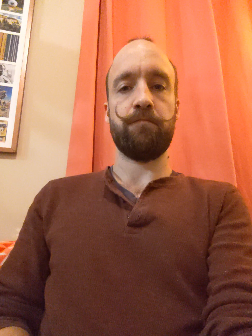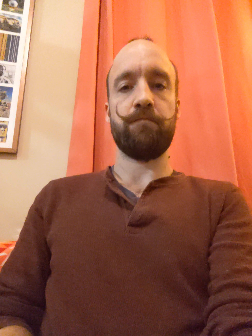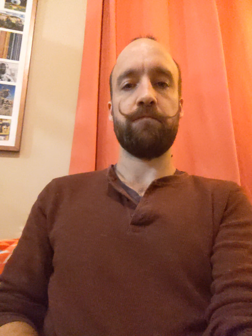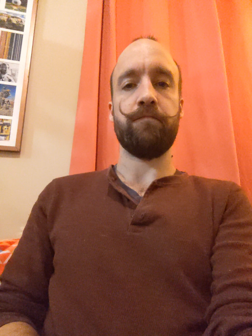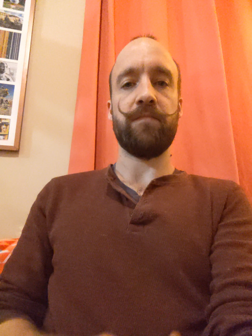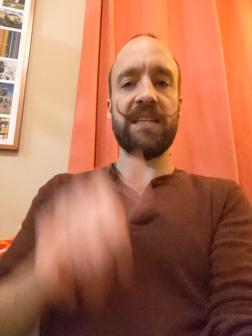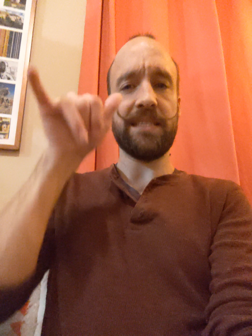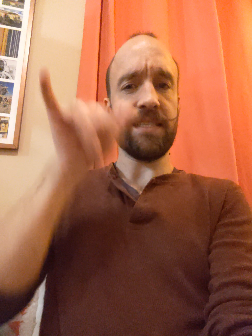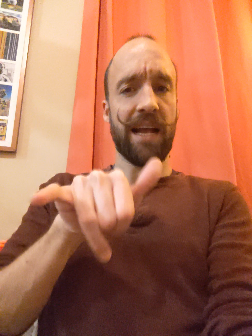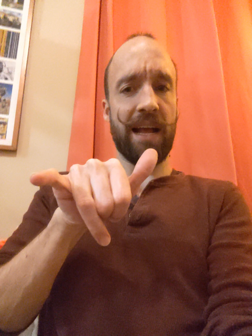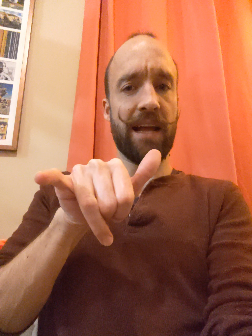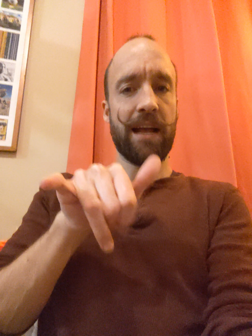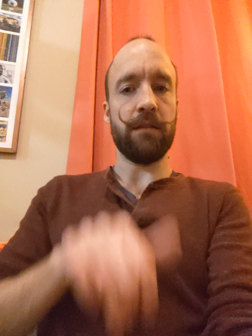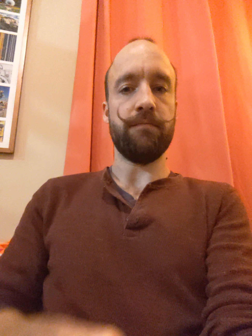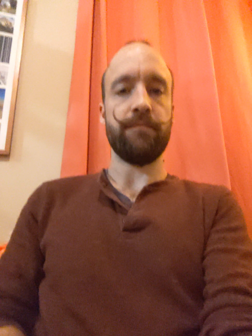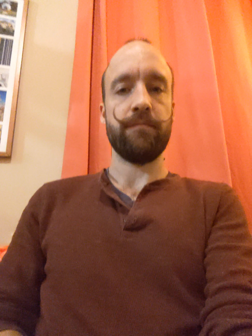stay